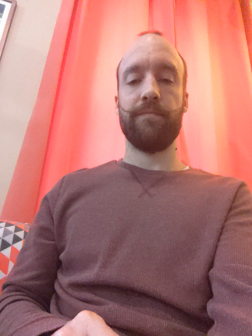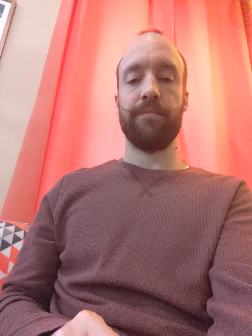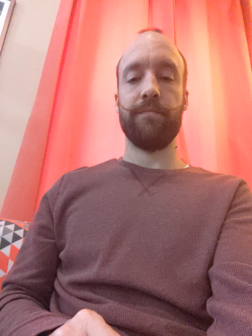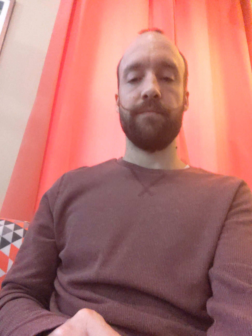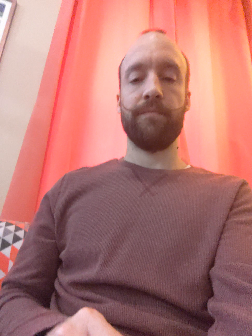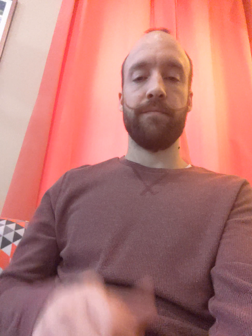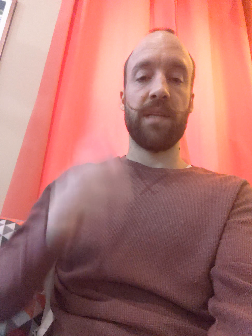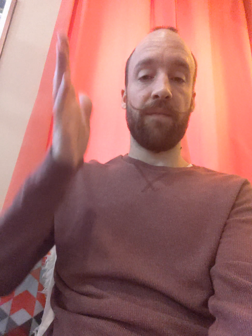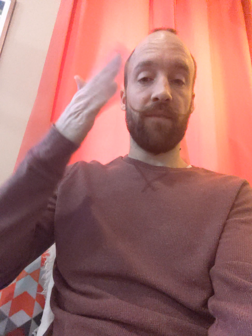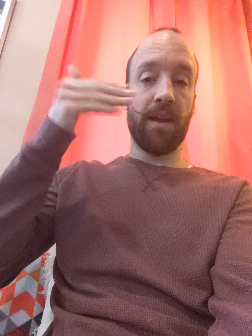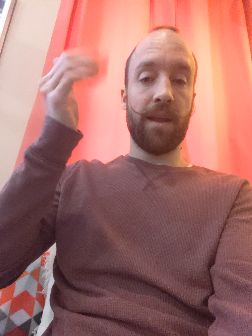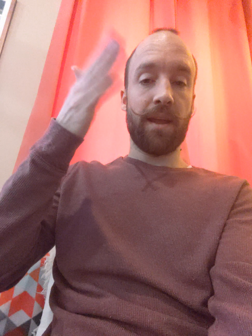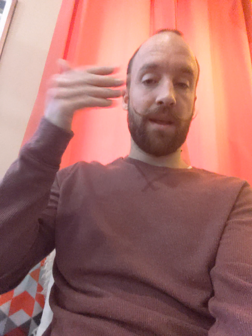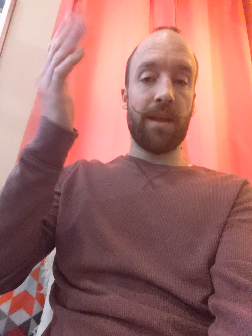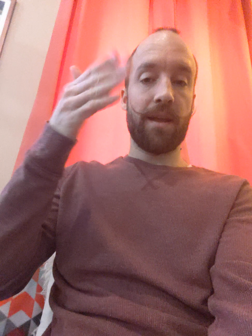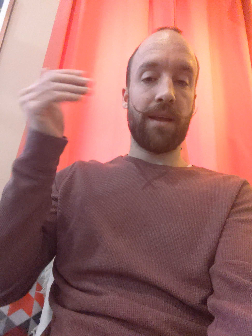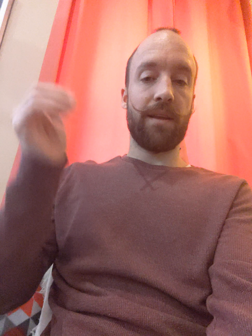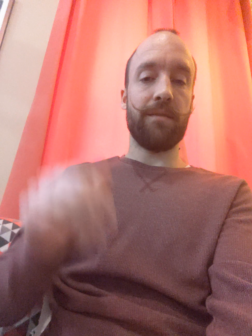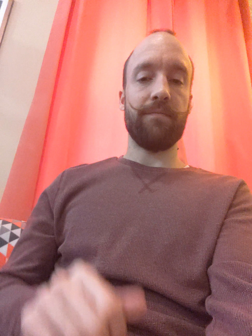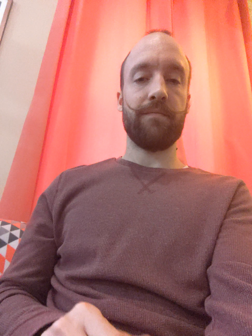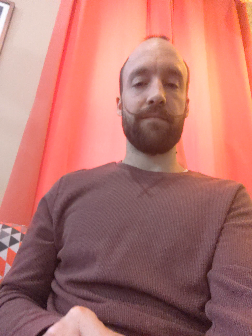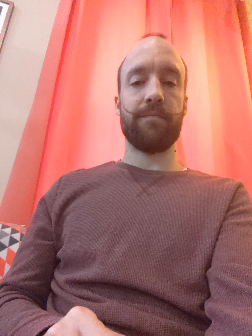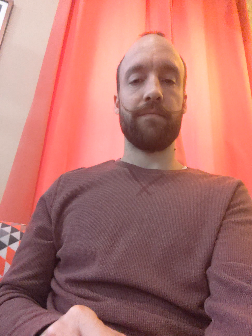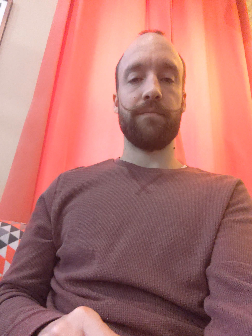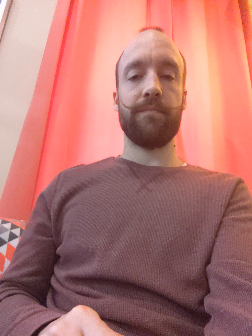flag